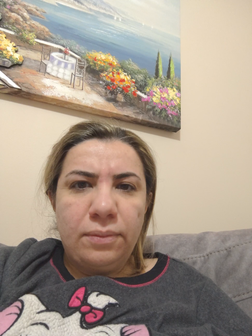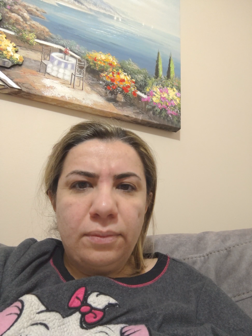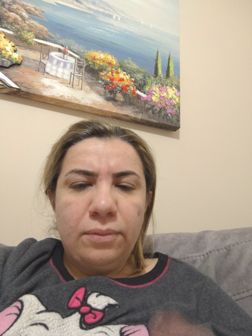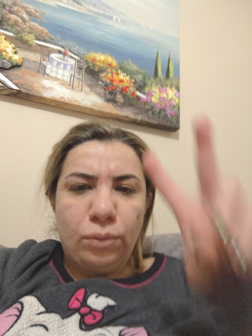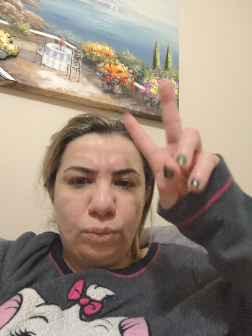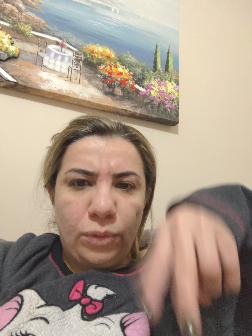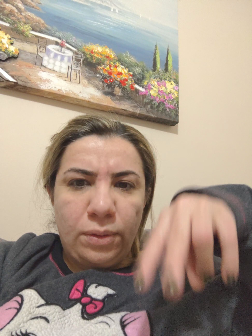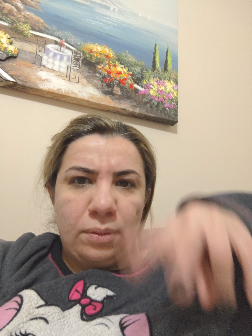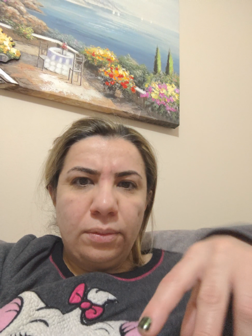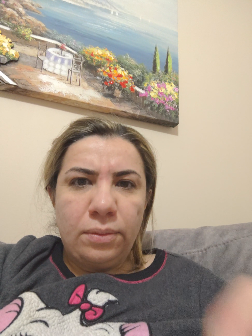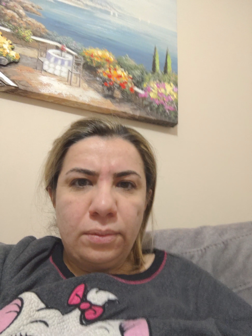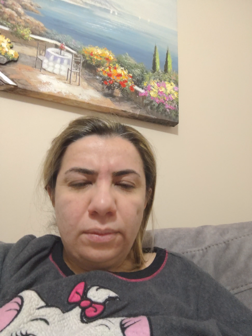read